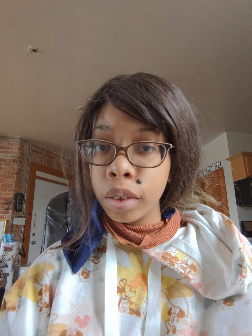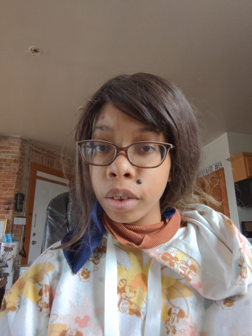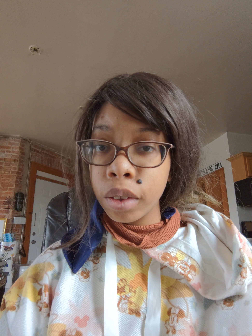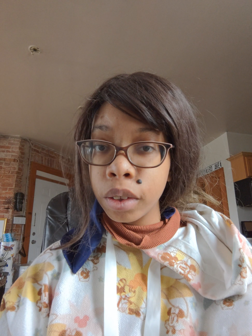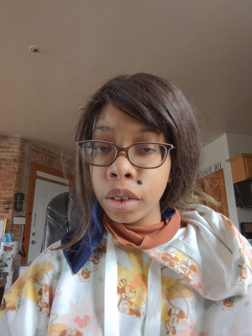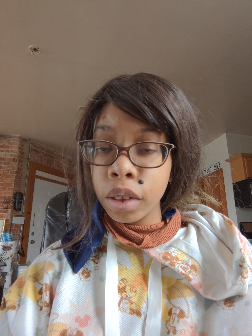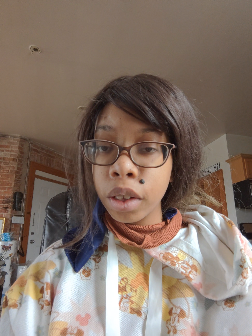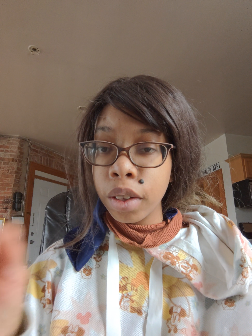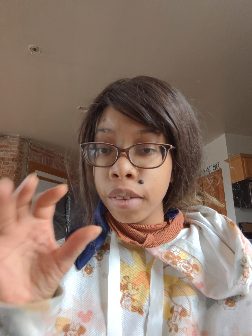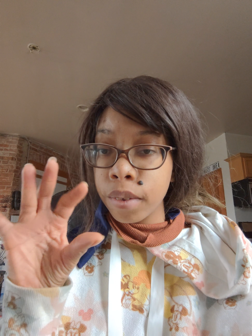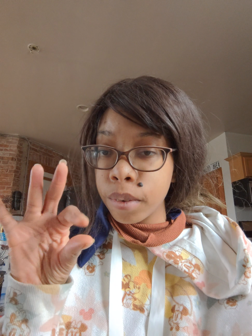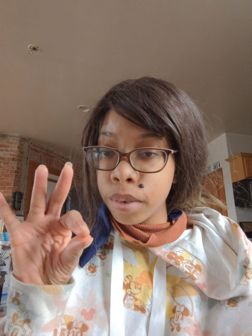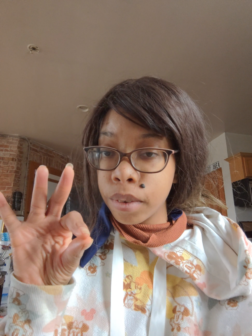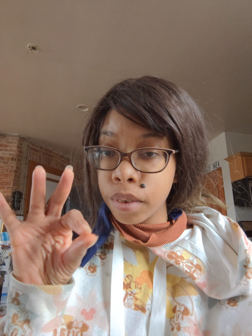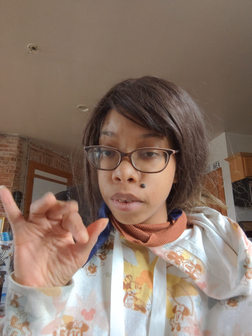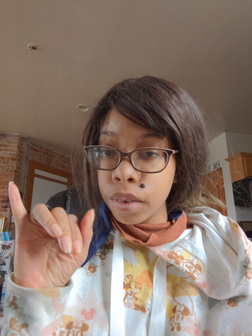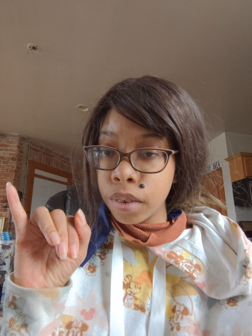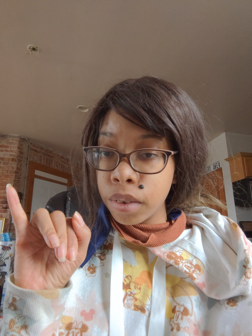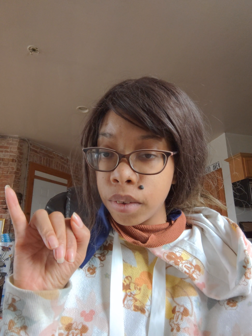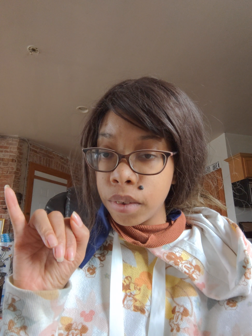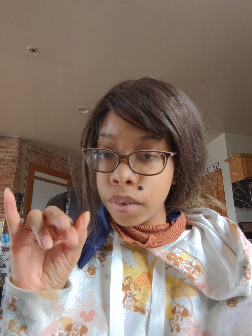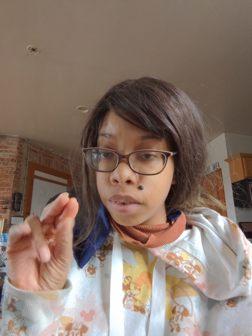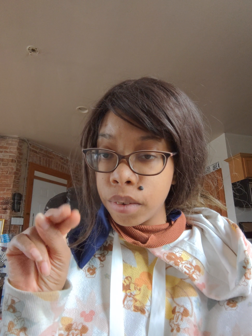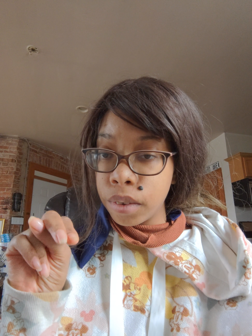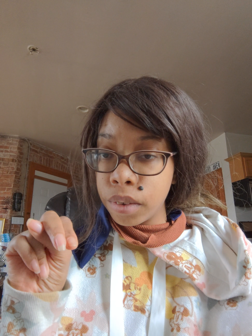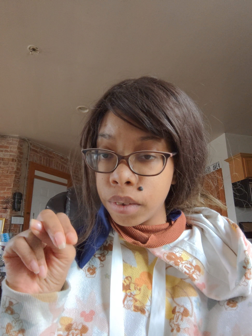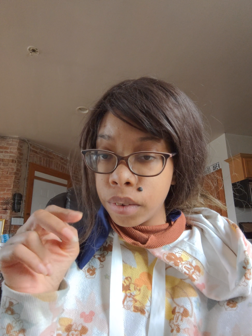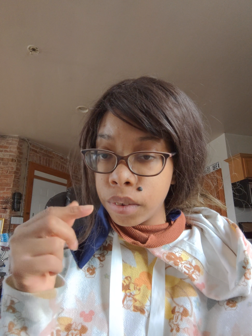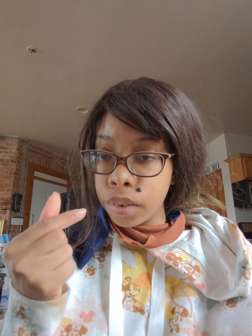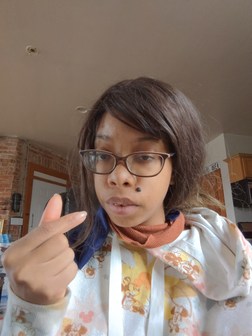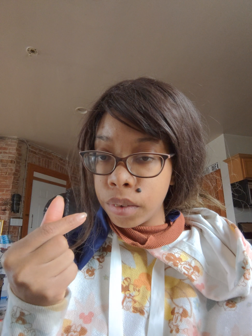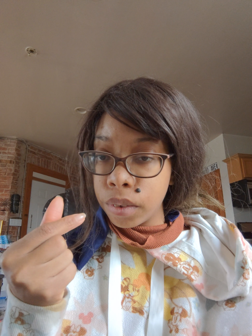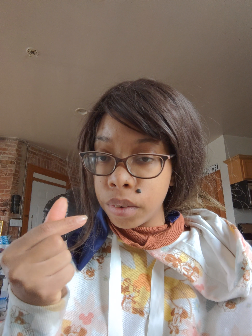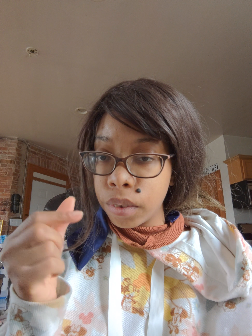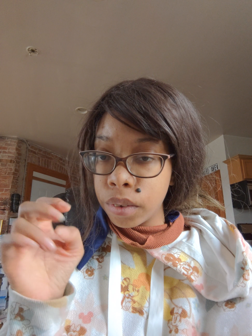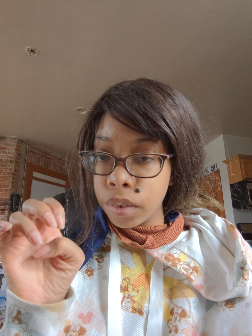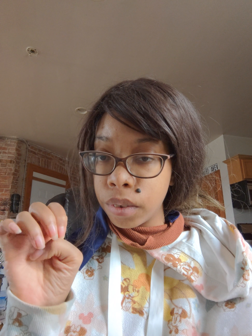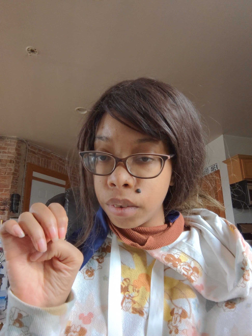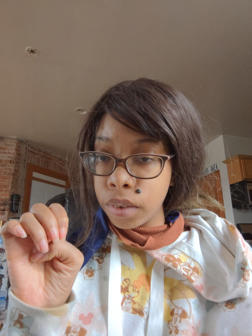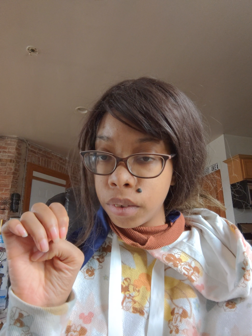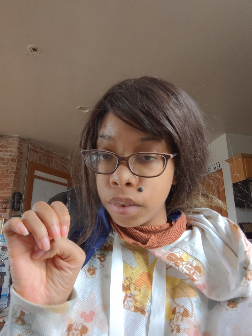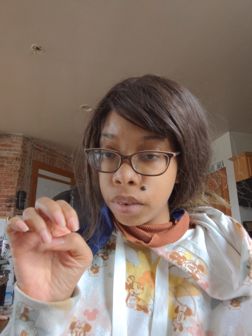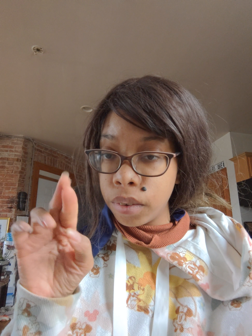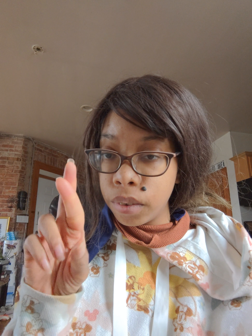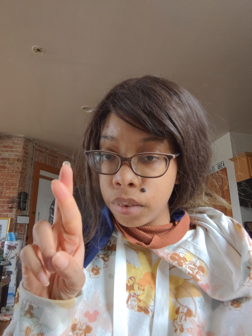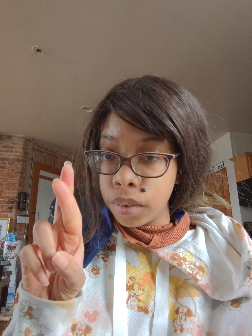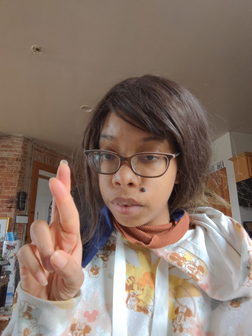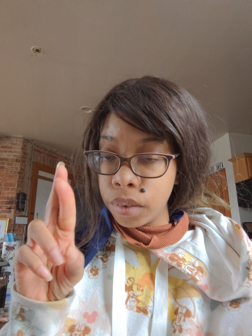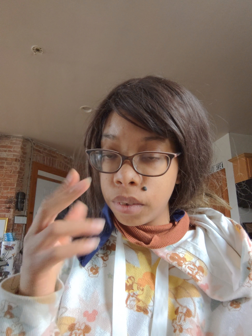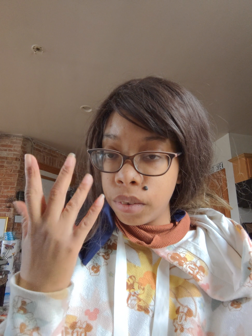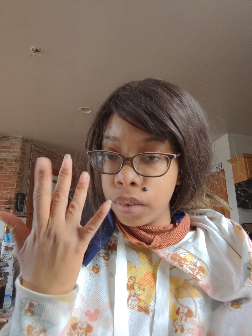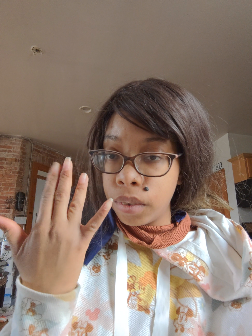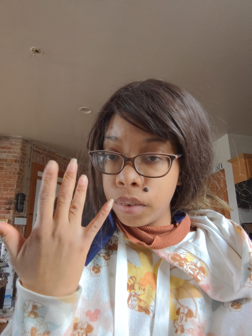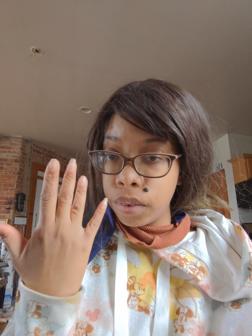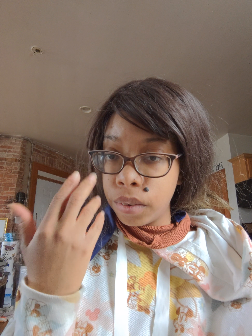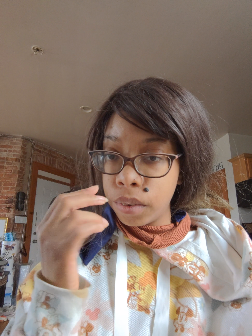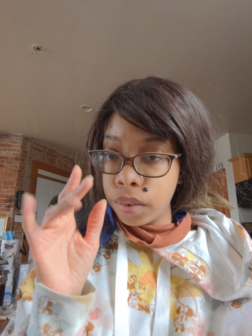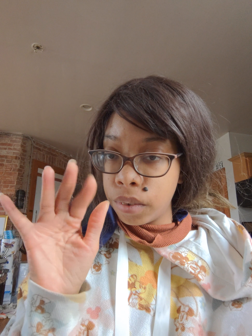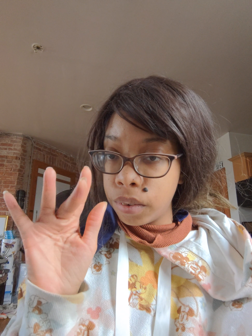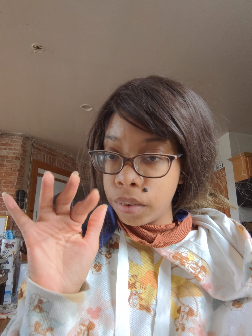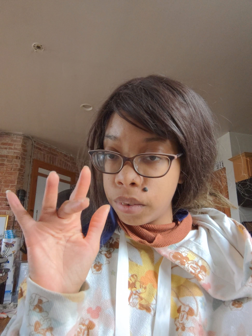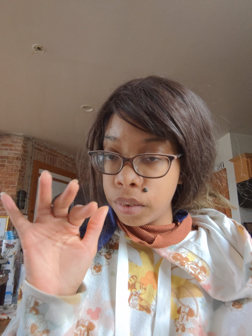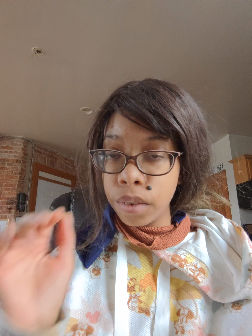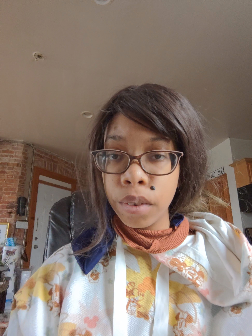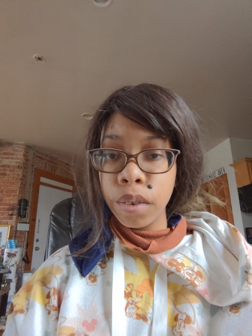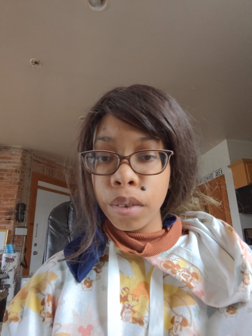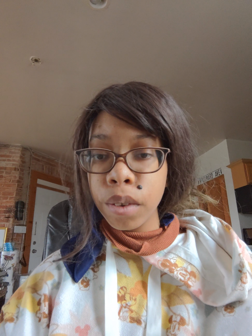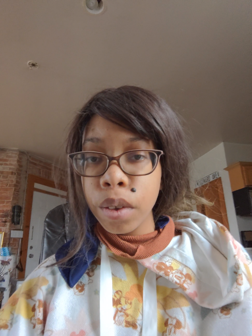finger